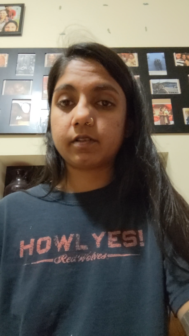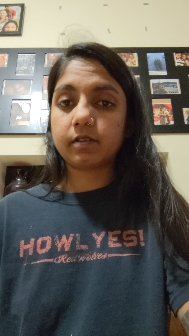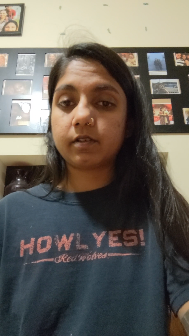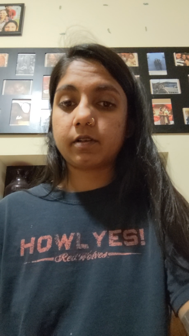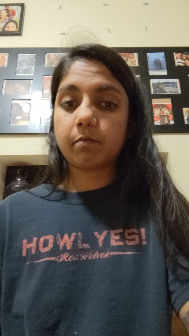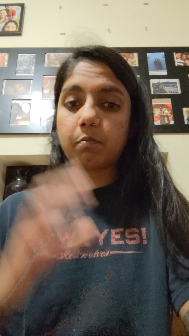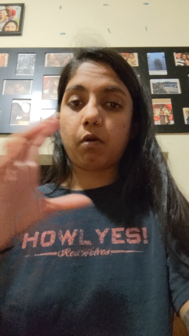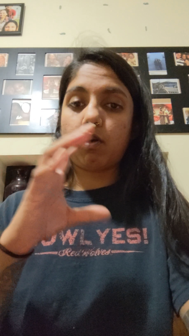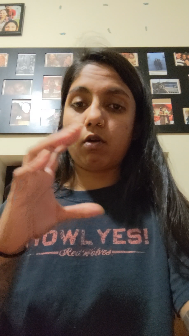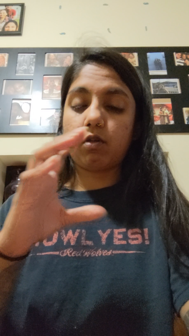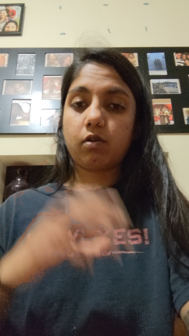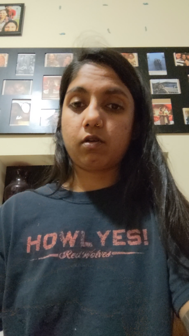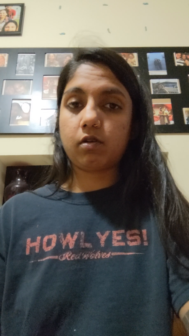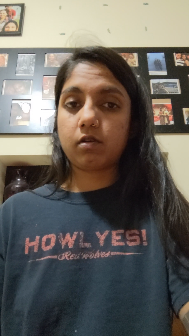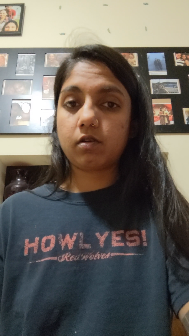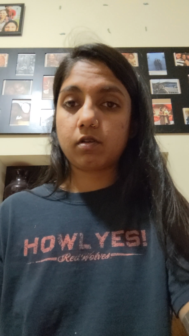ball